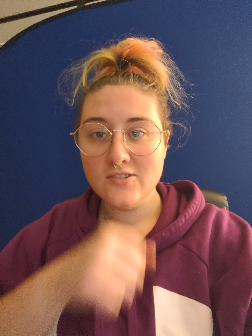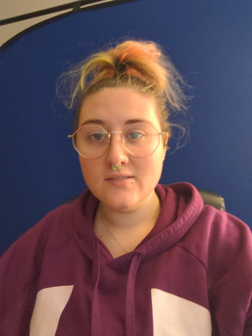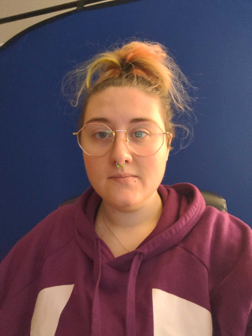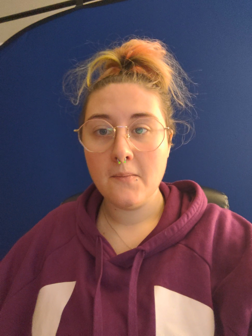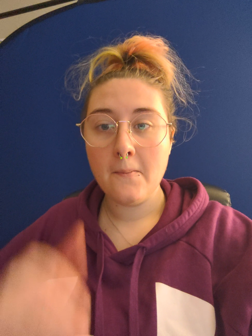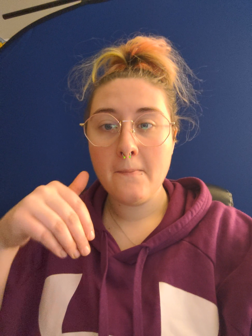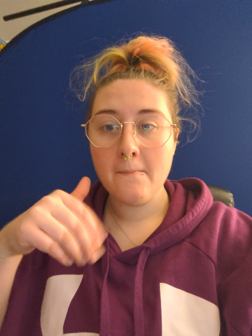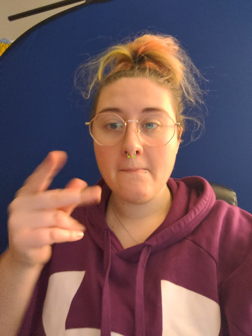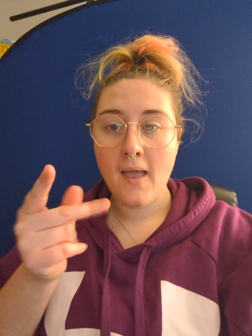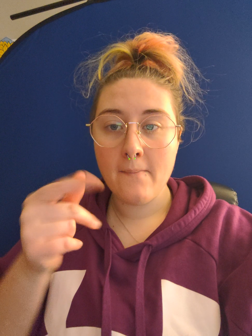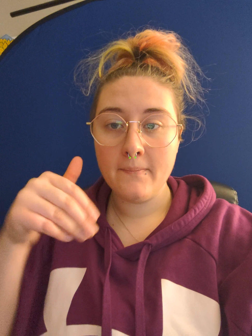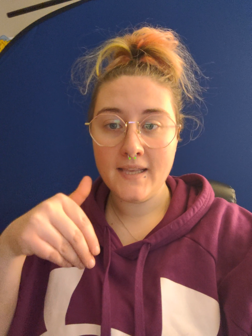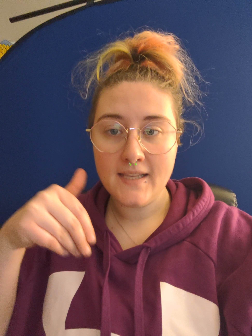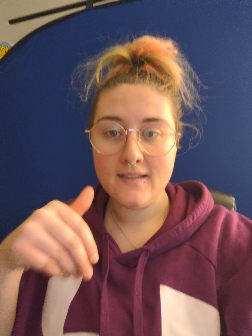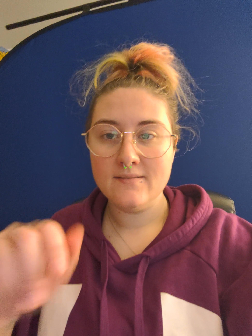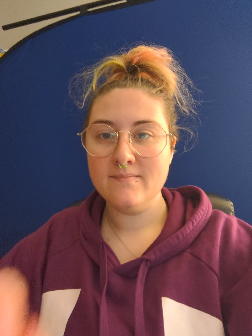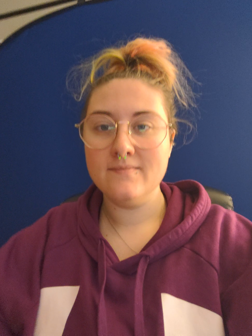puppy